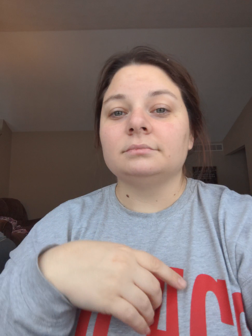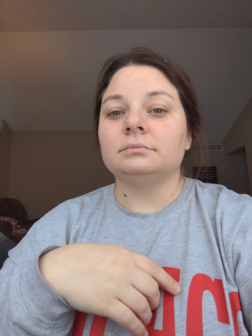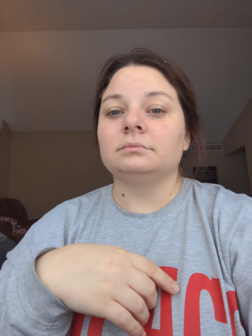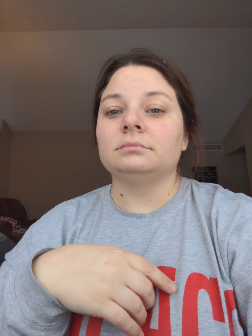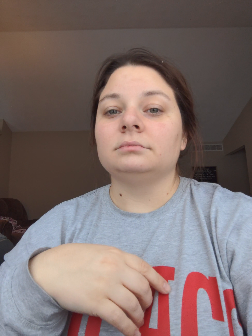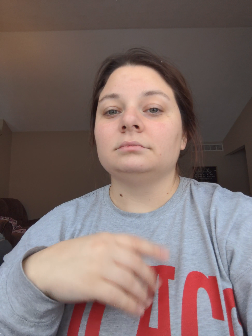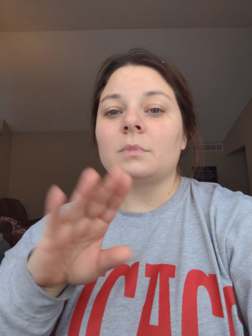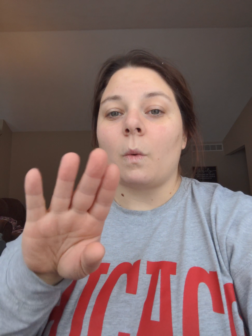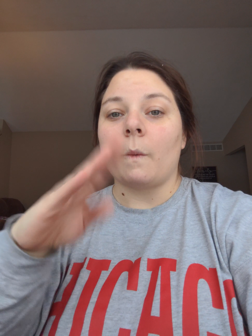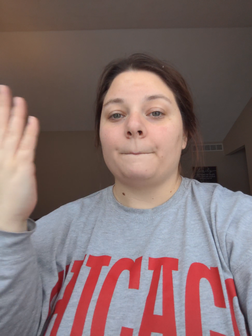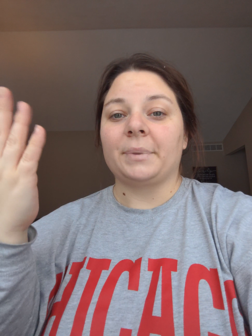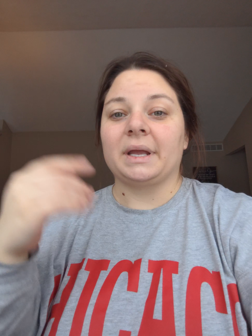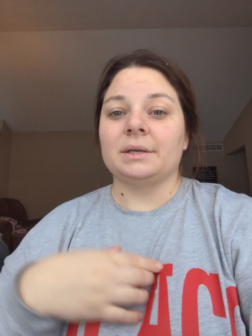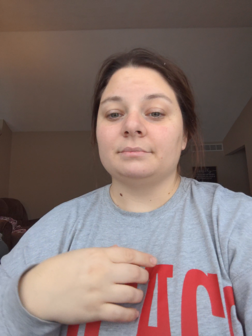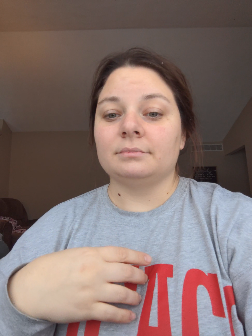open